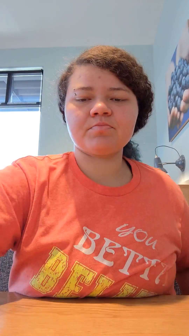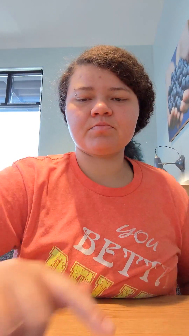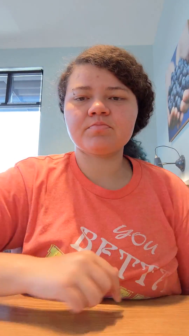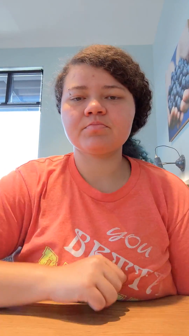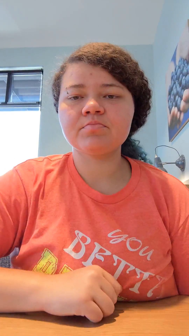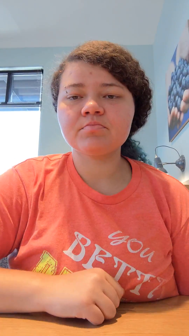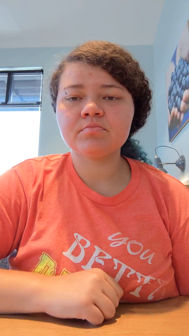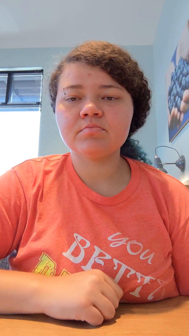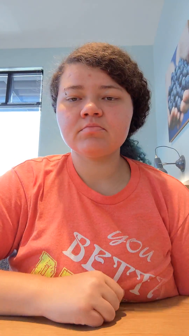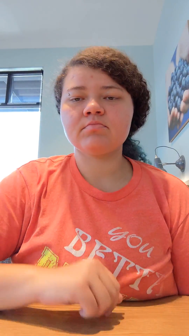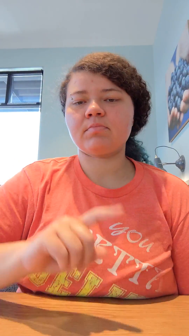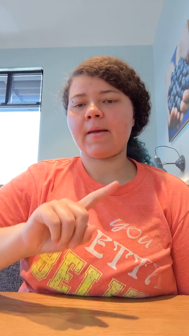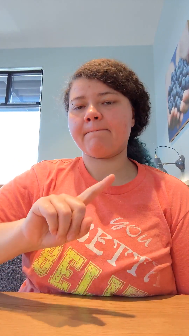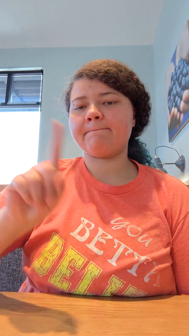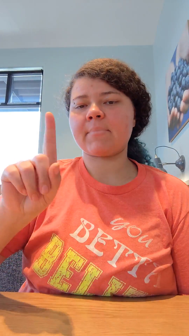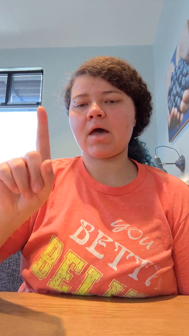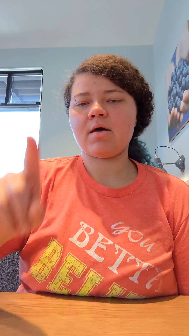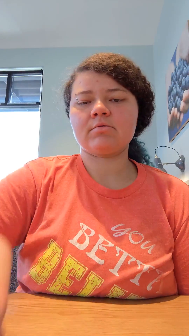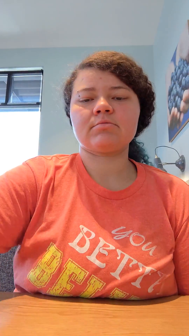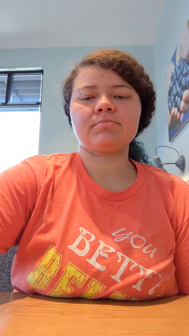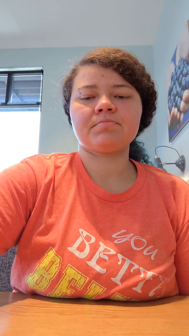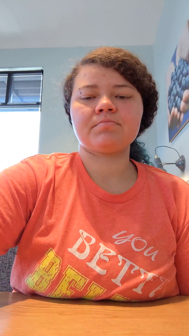but